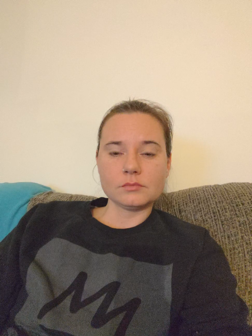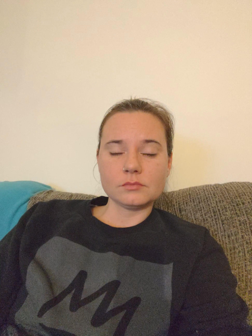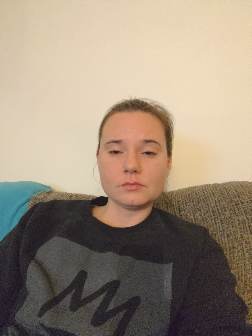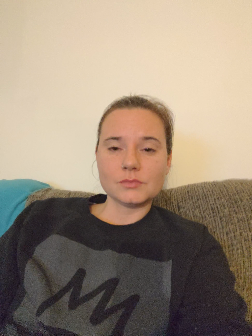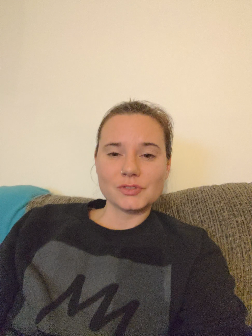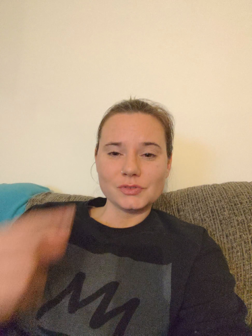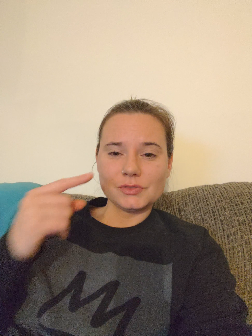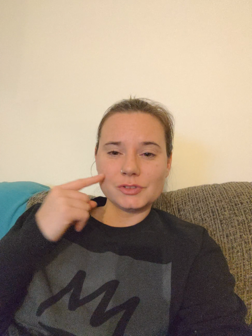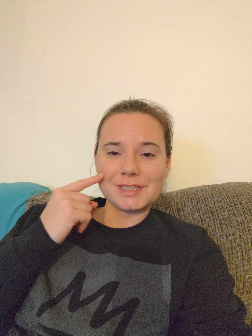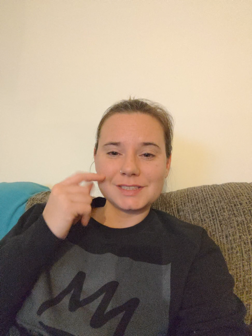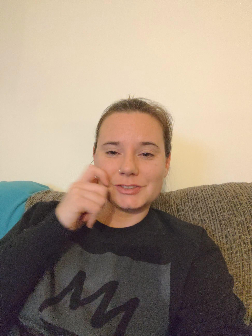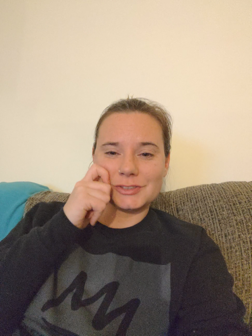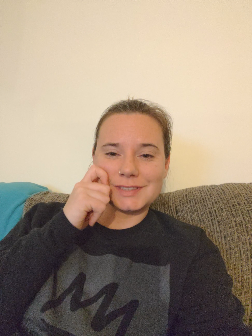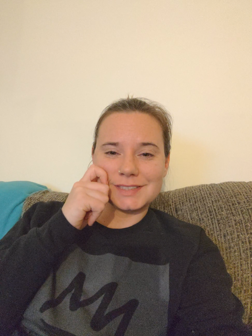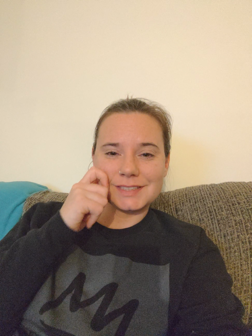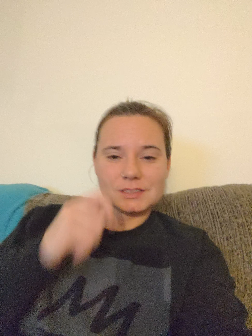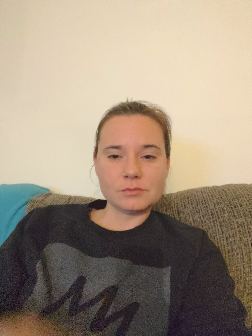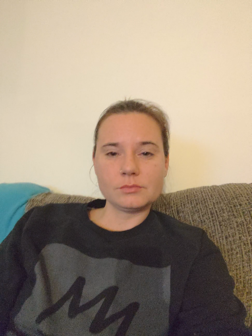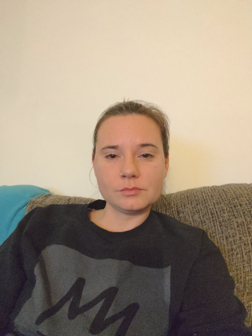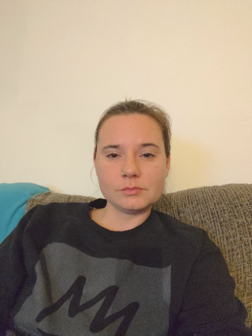cheek